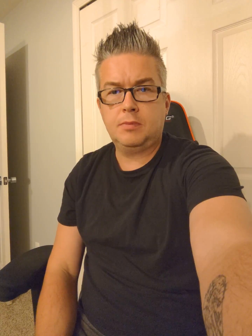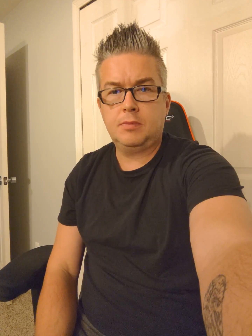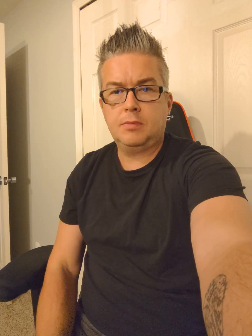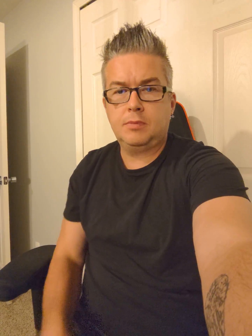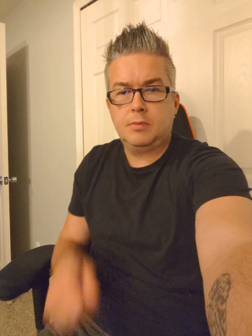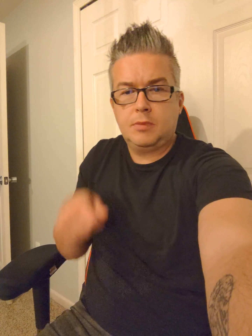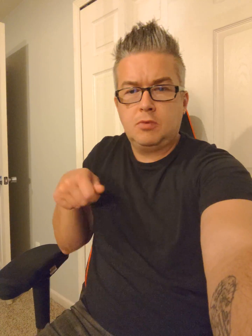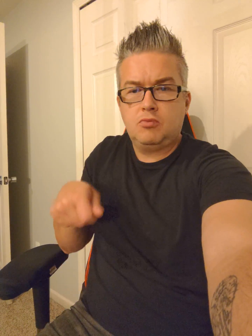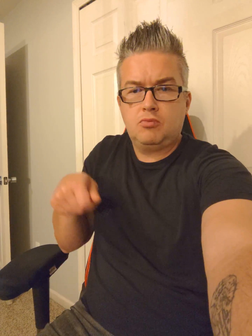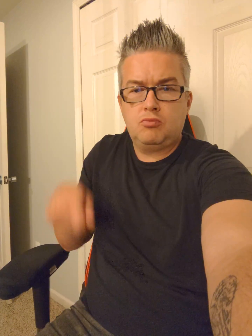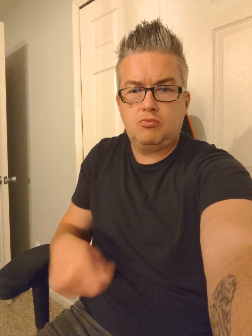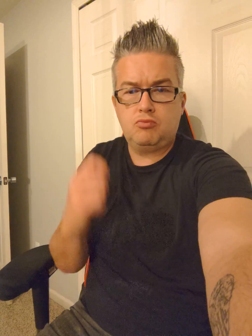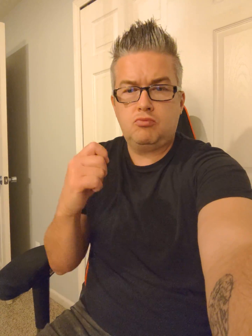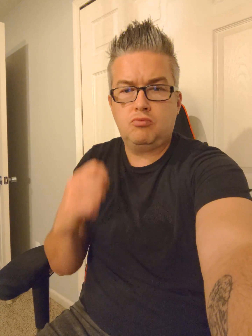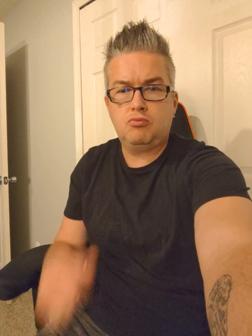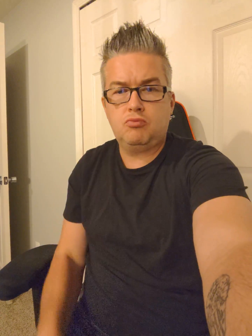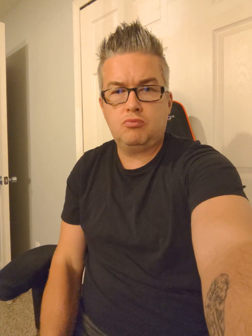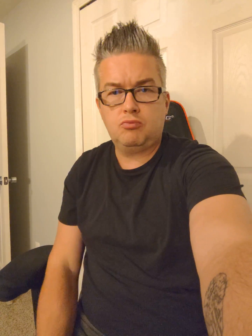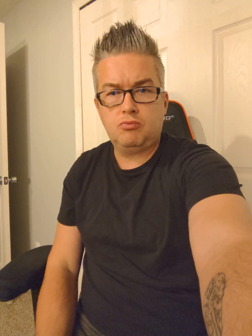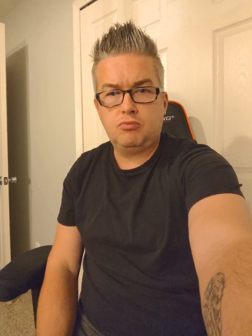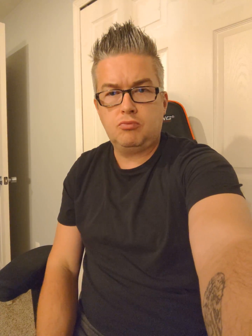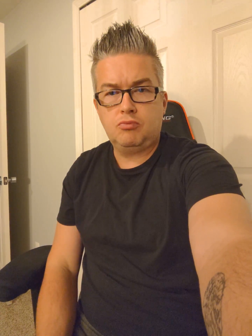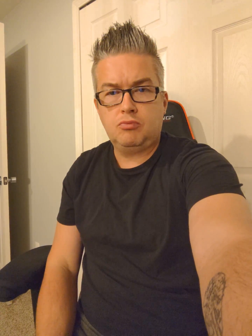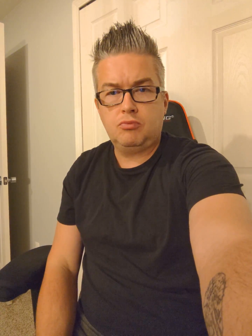shovel